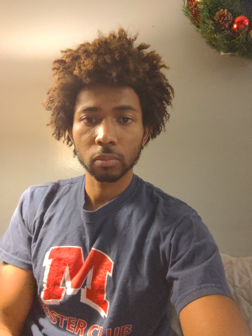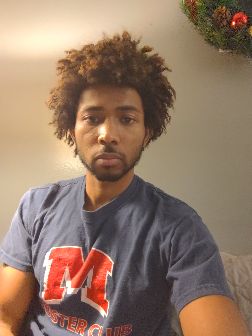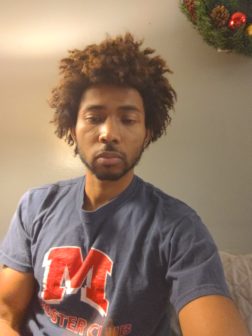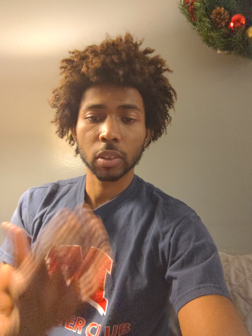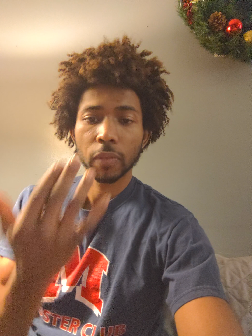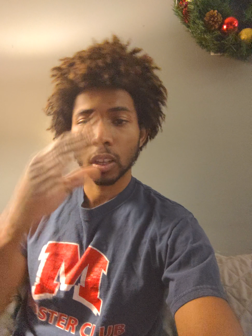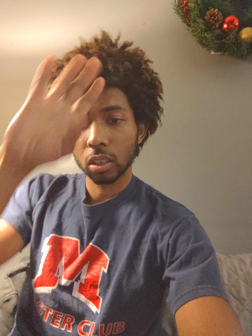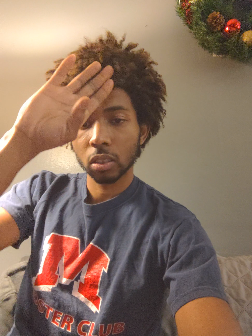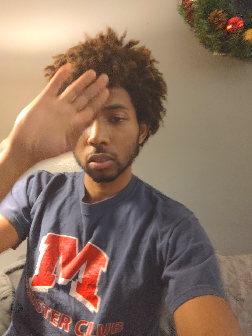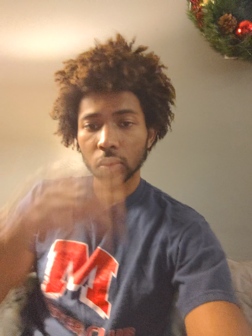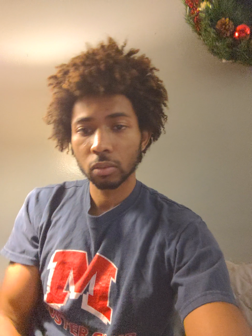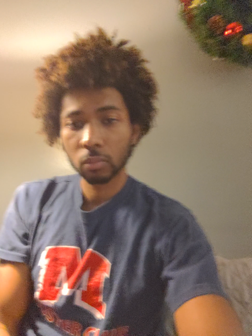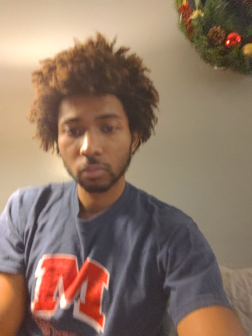fireman